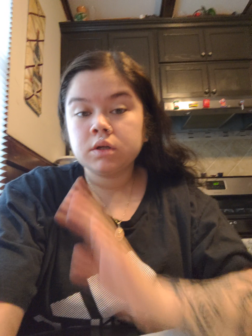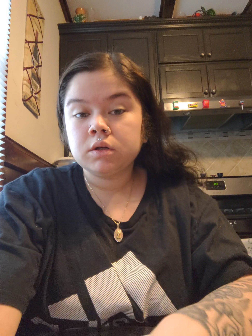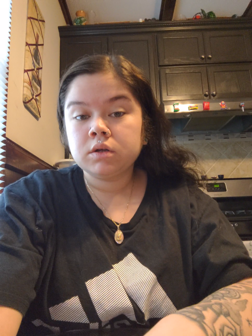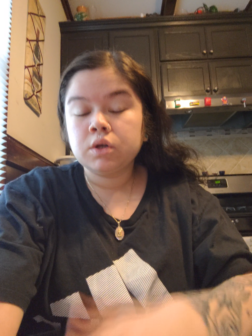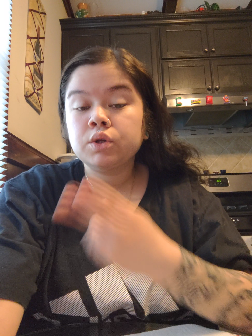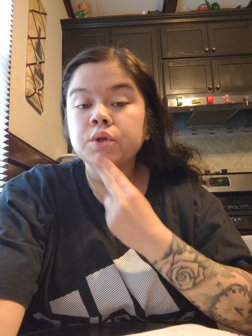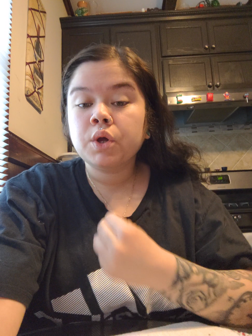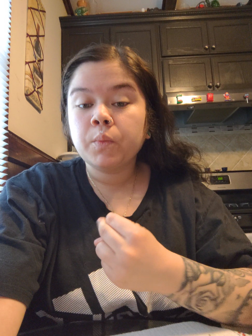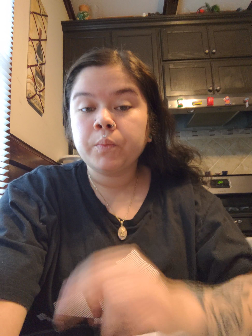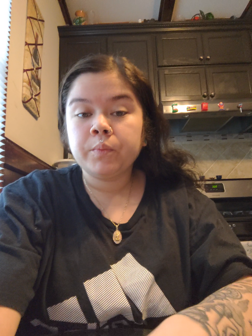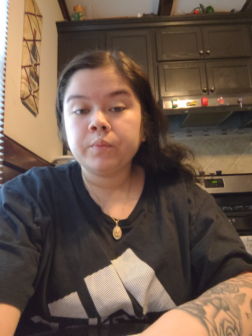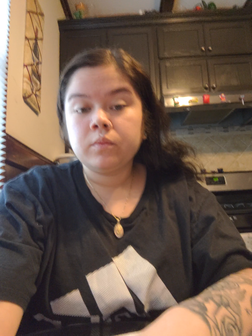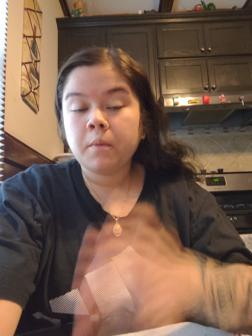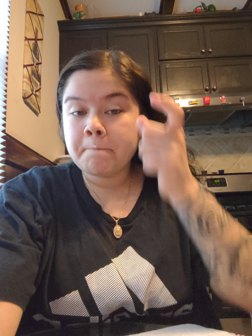cute